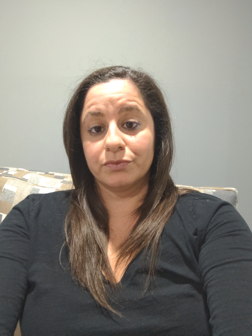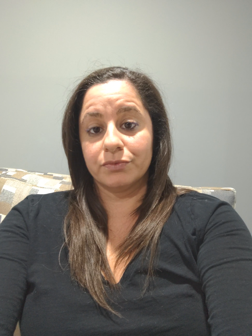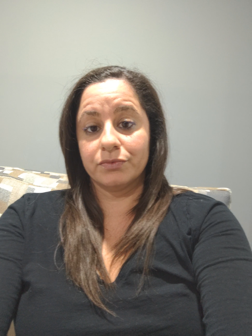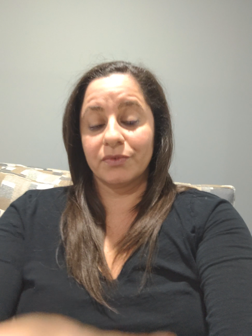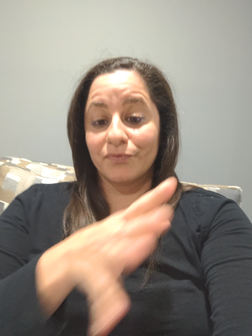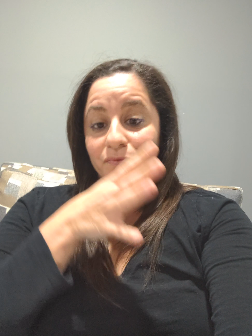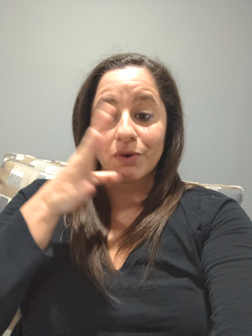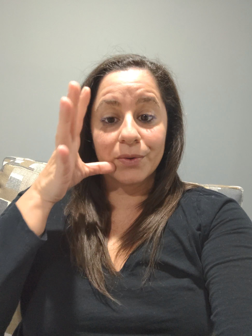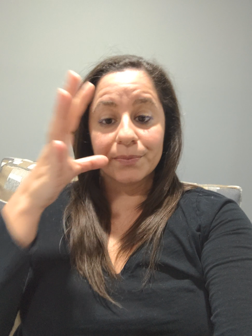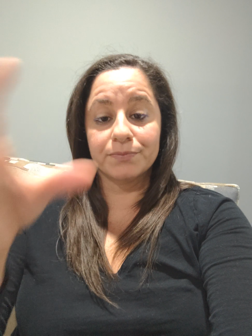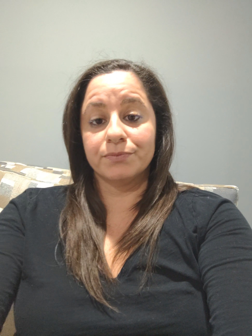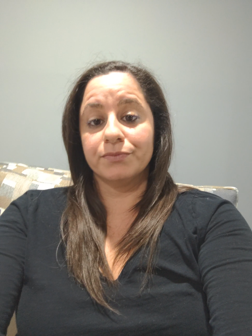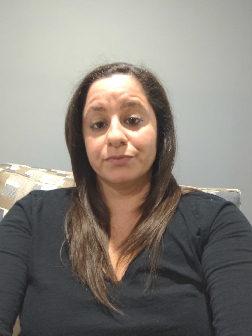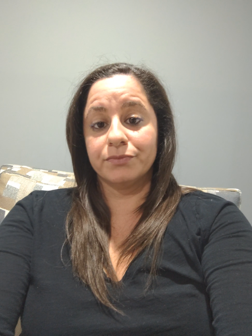farm